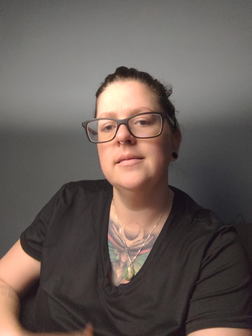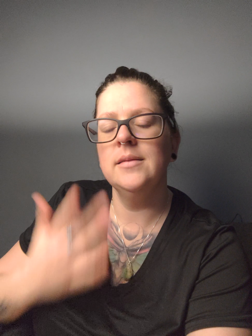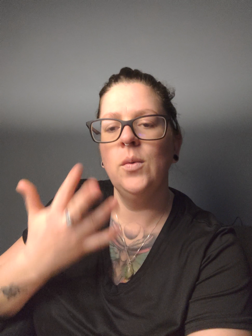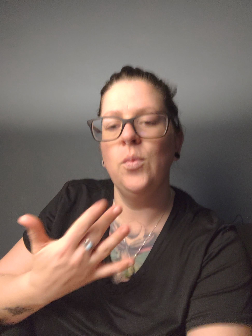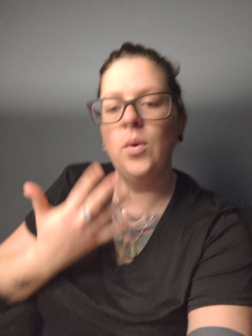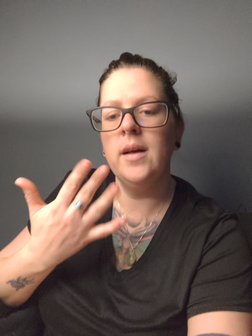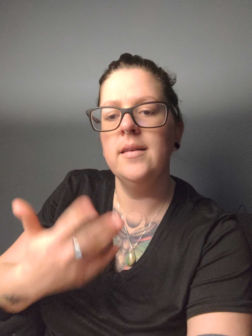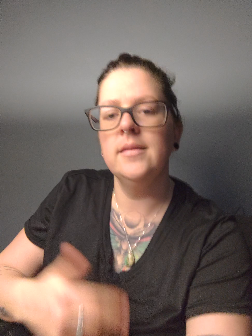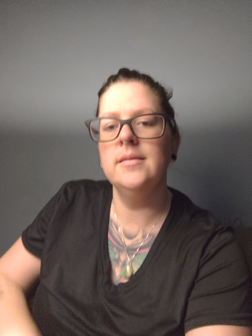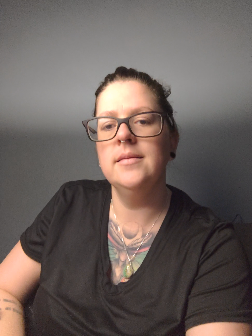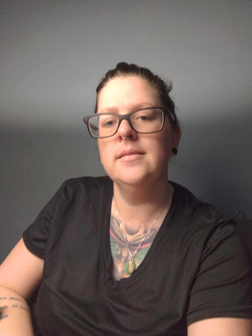wait